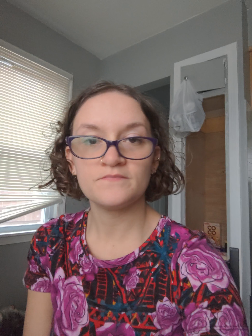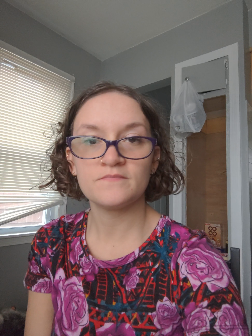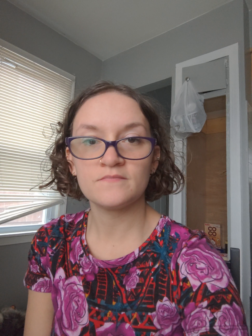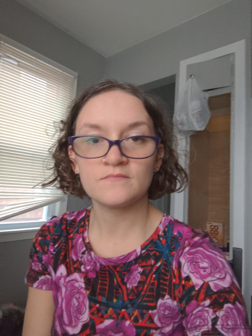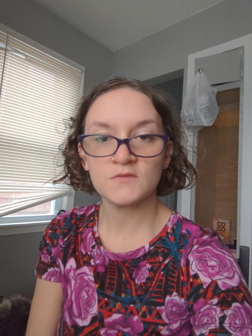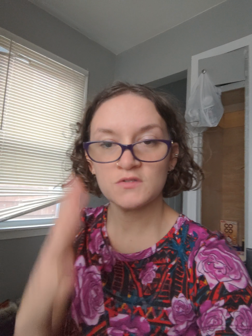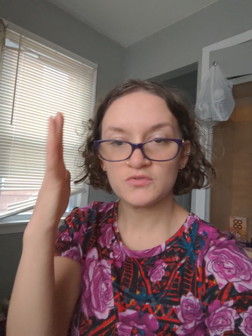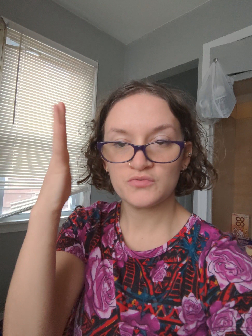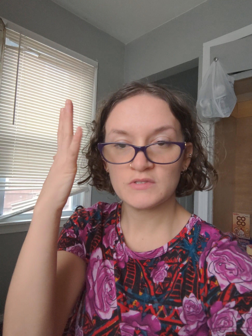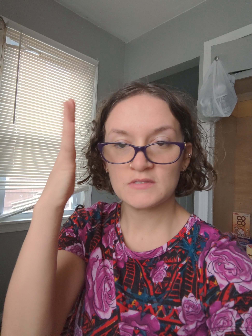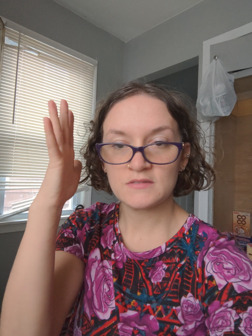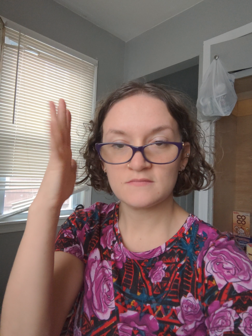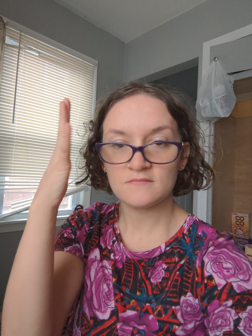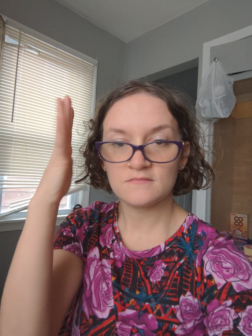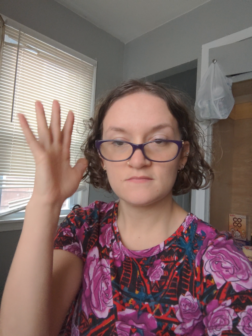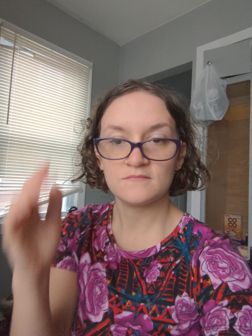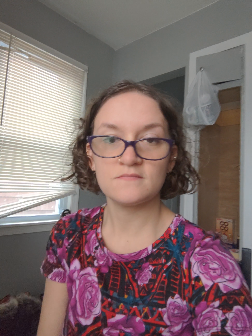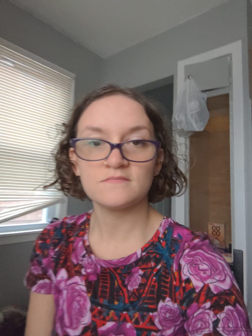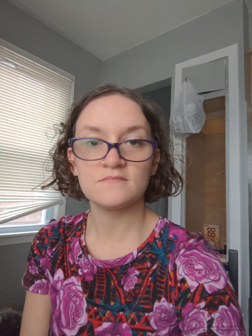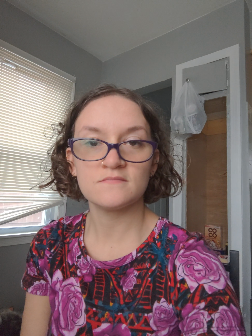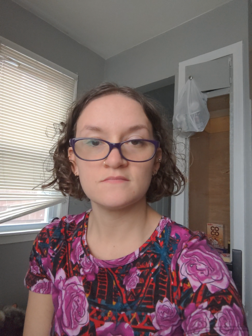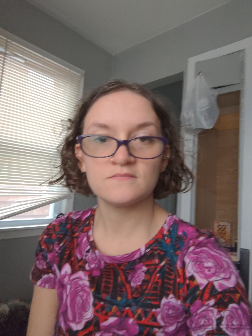tree